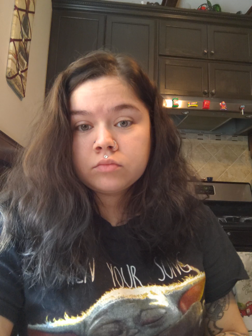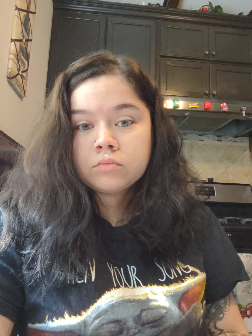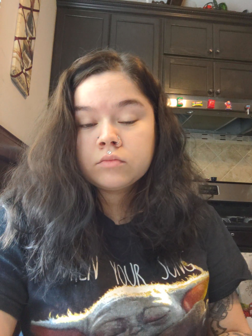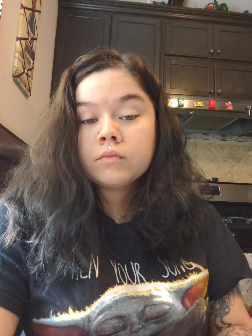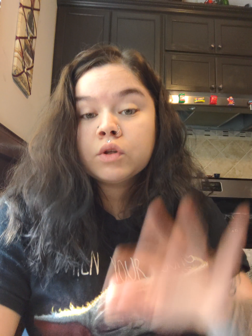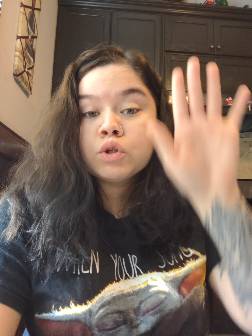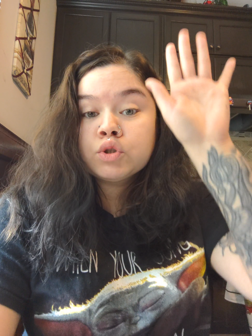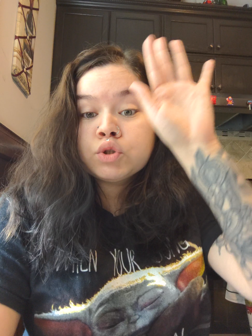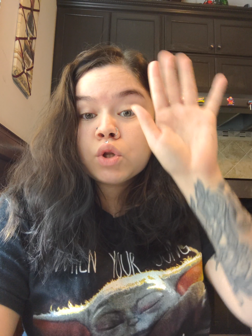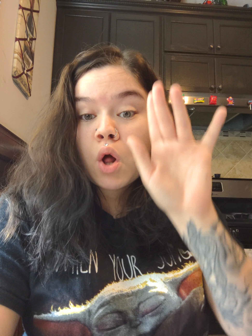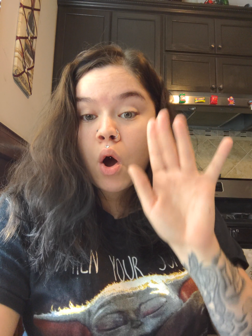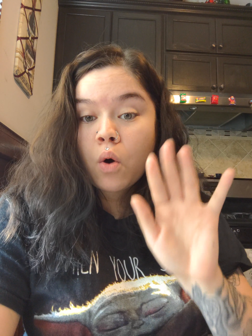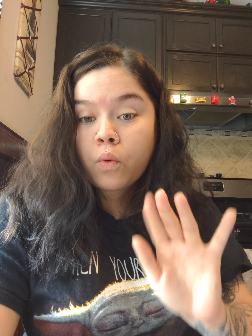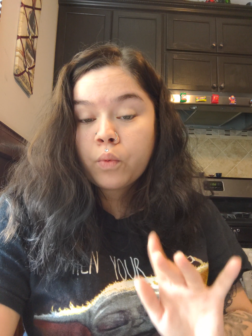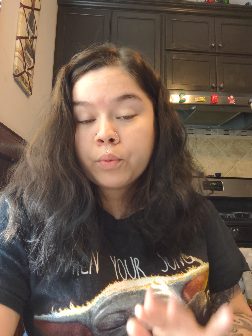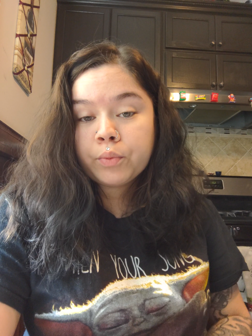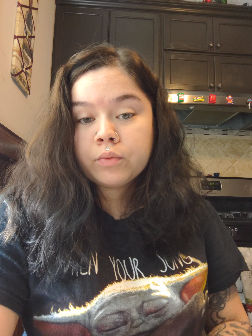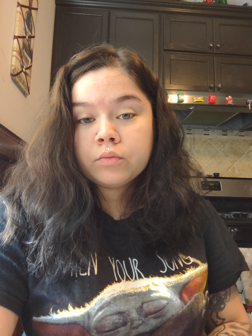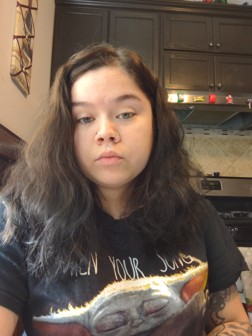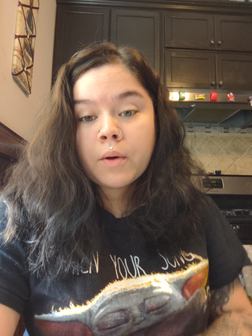snow